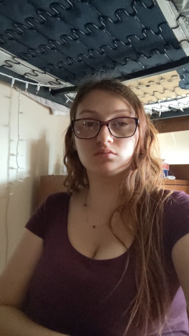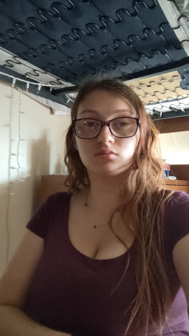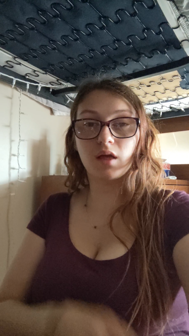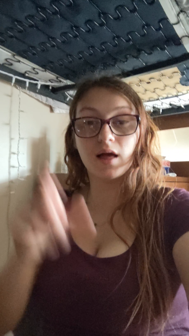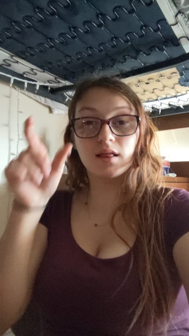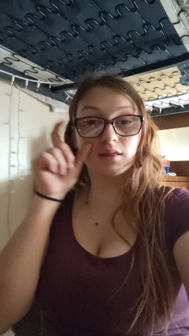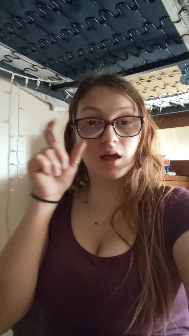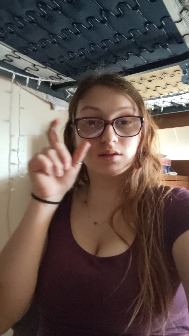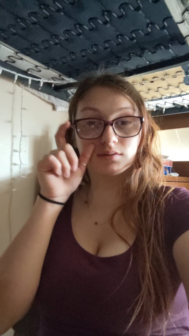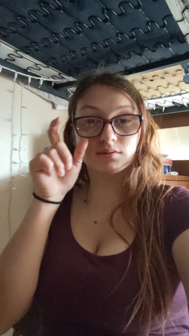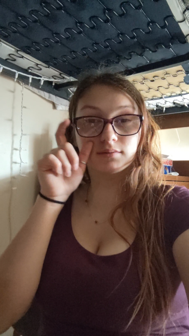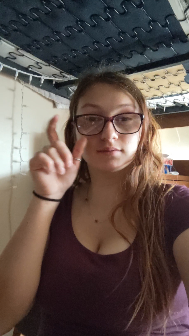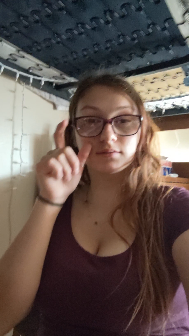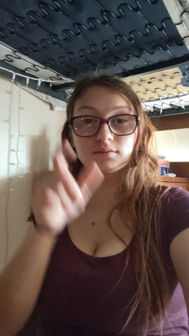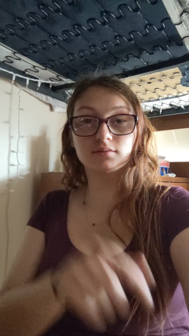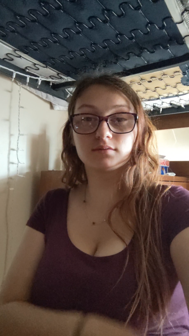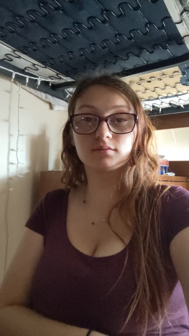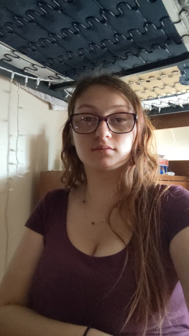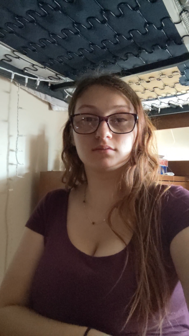glasses